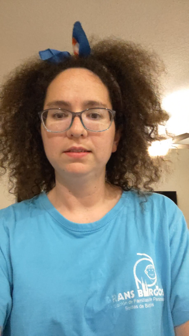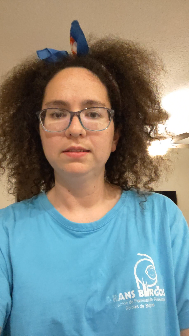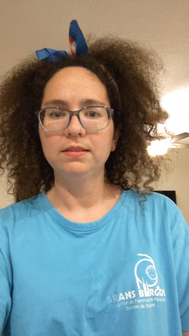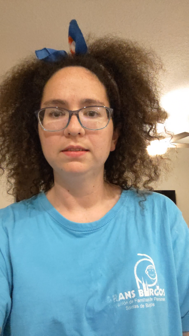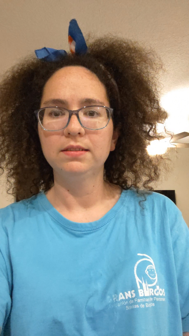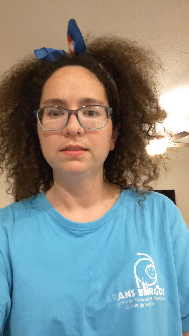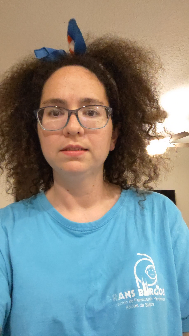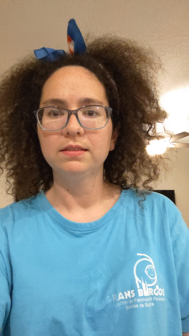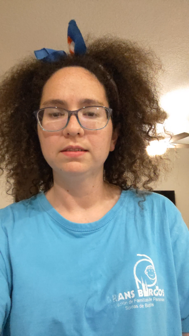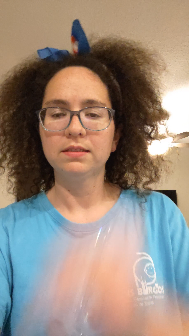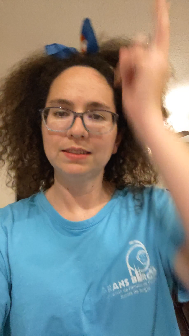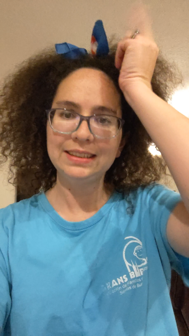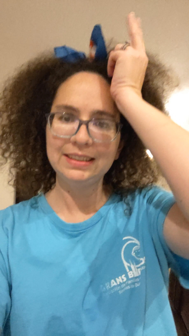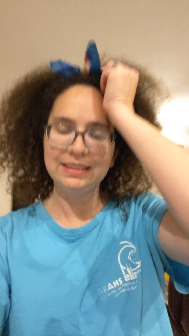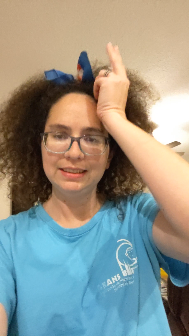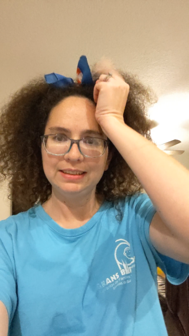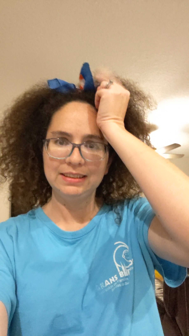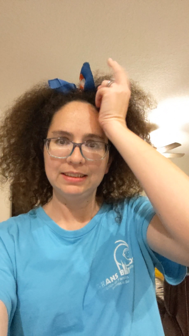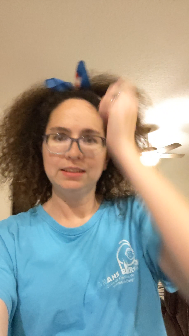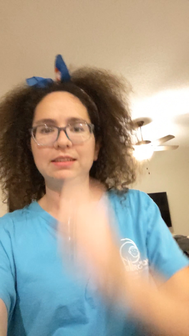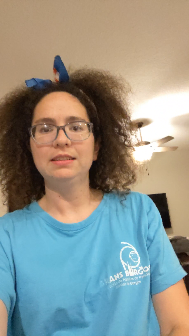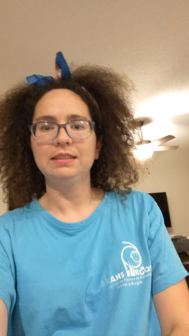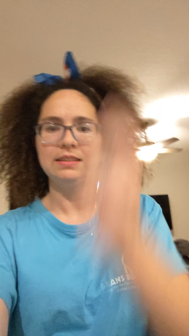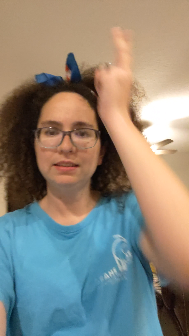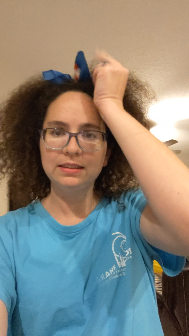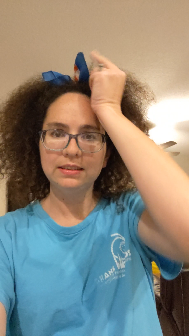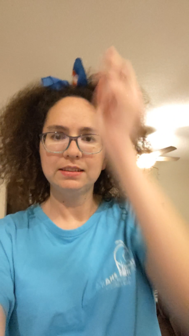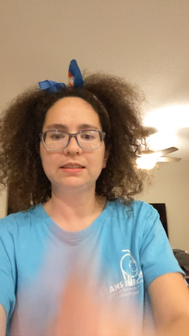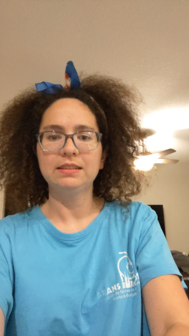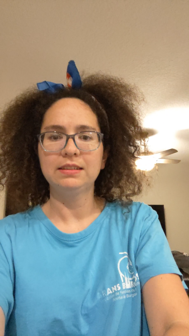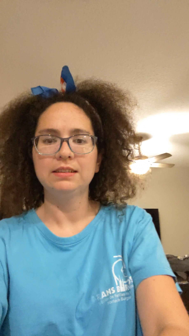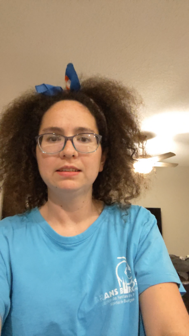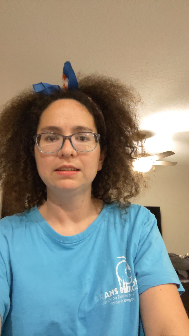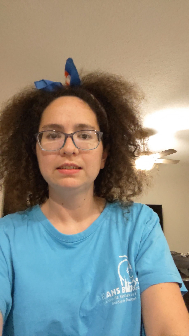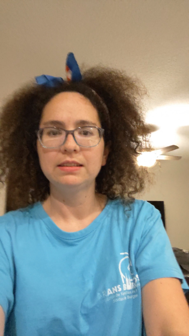bunny